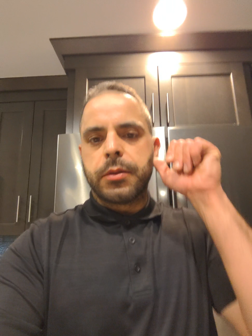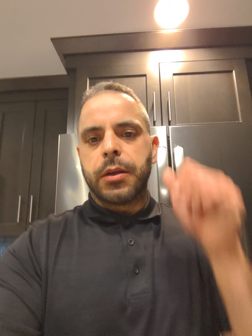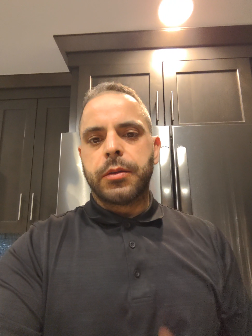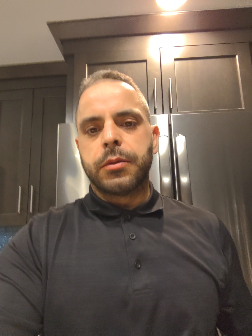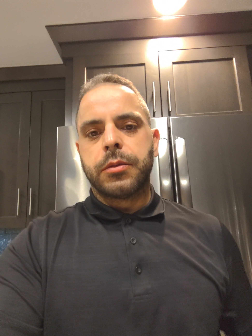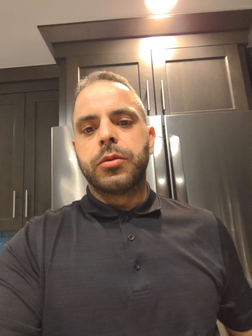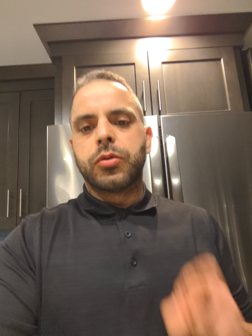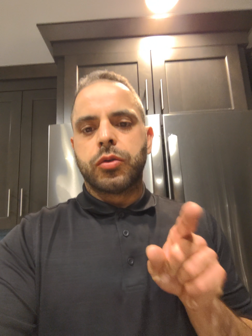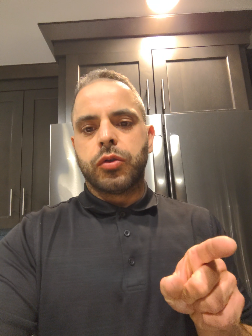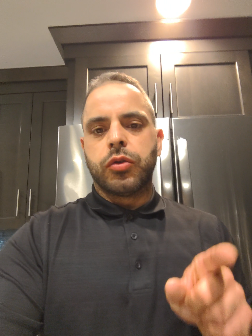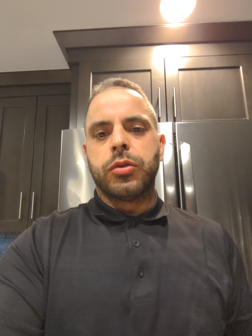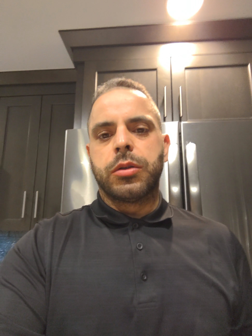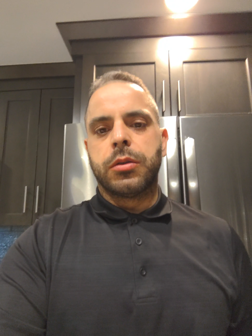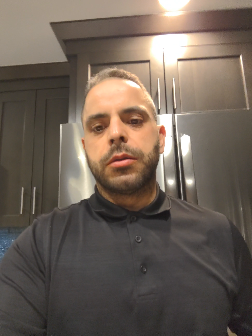he/she/it